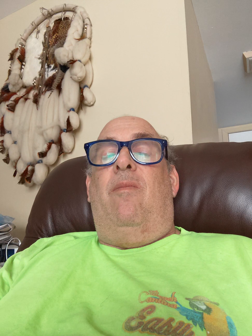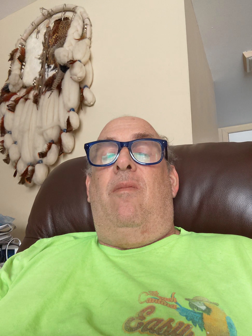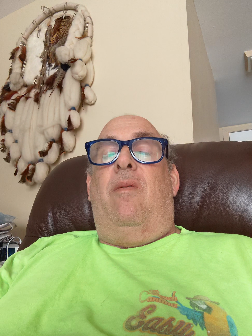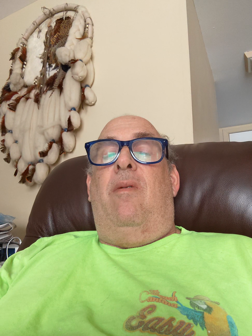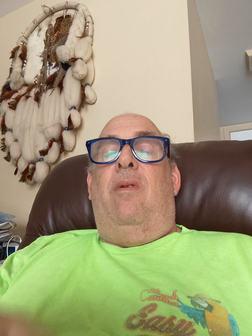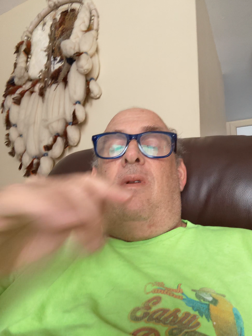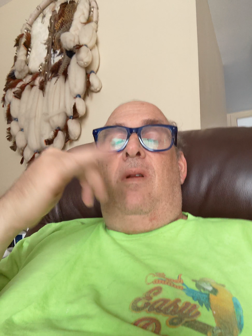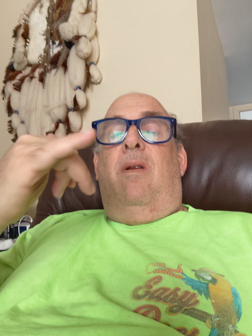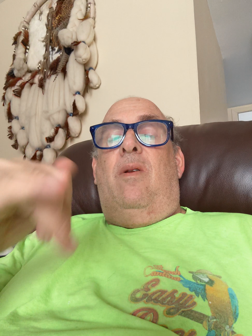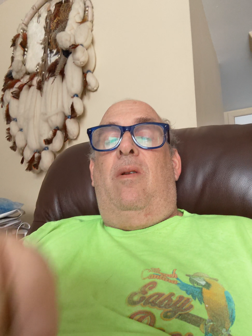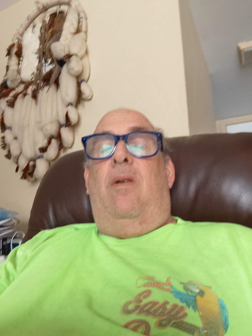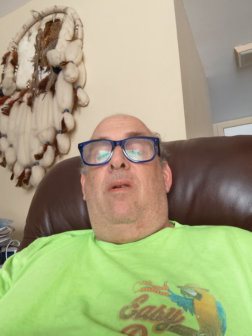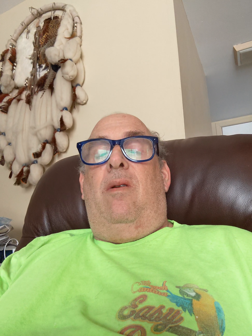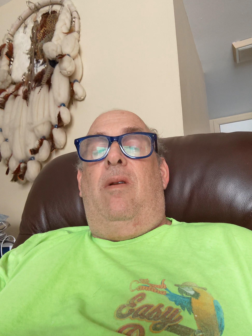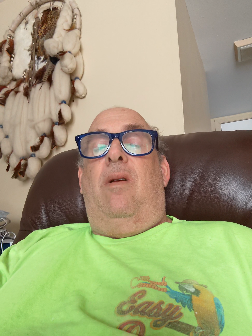yellow